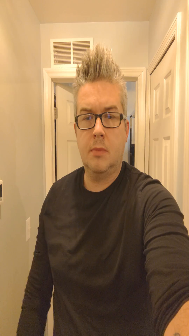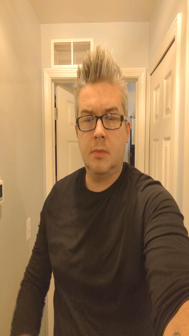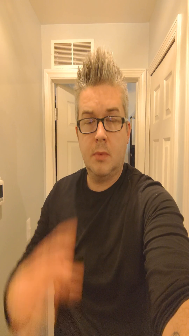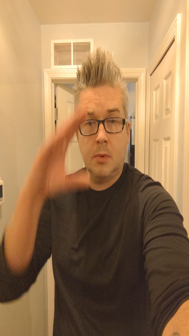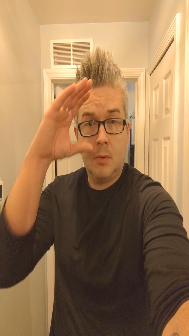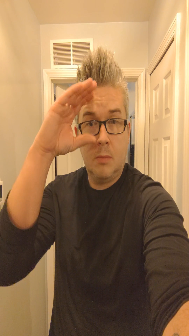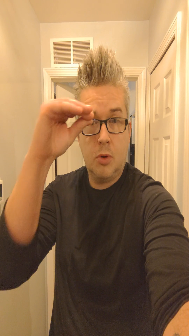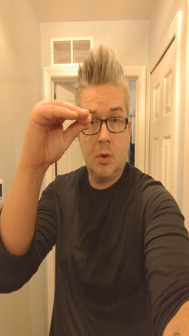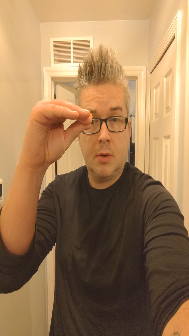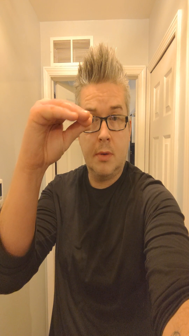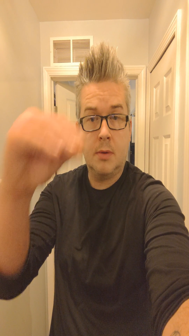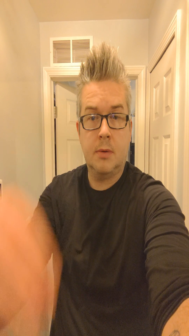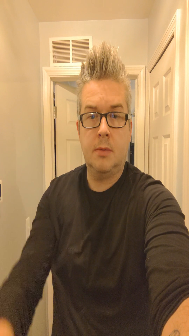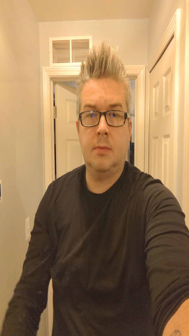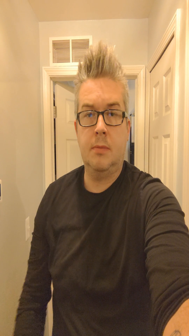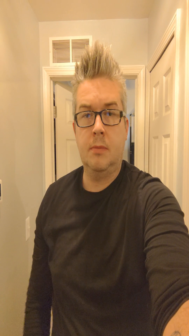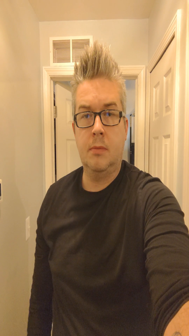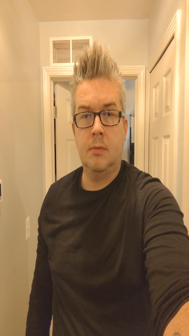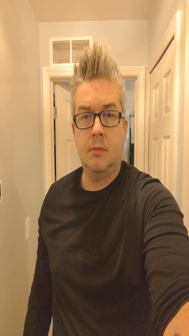boy